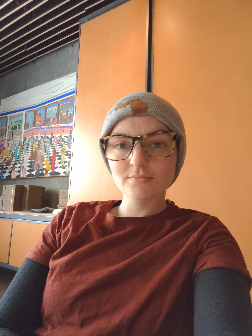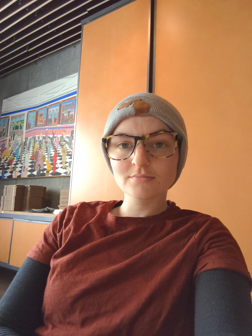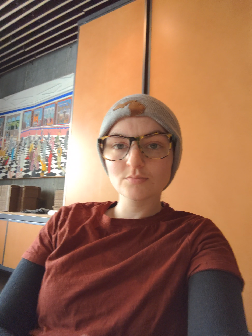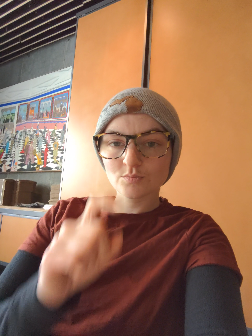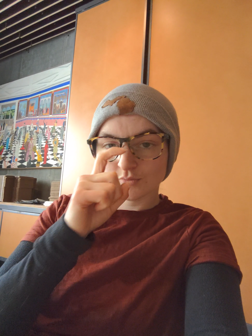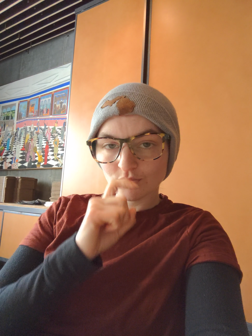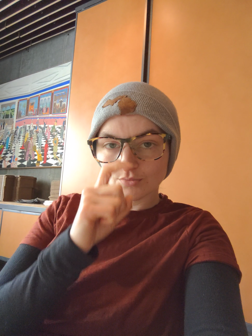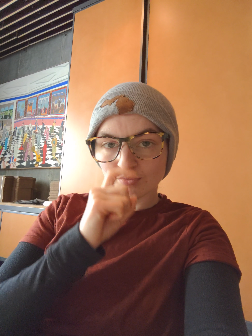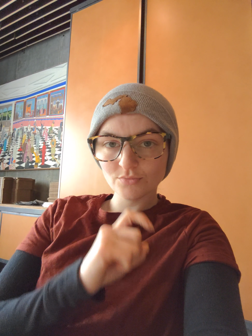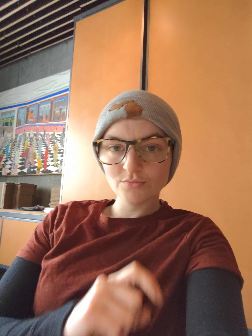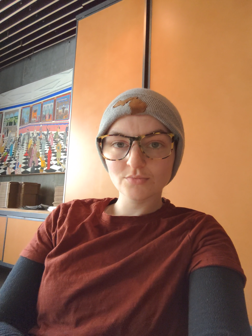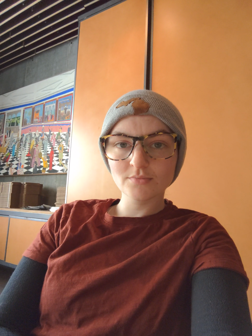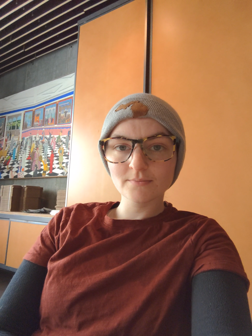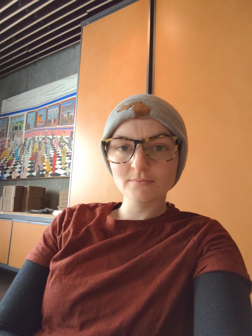doll